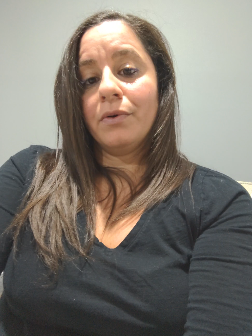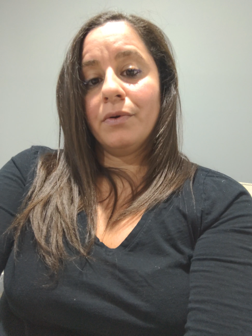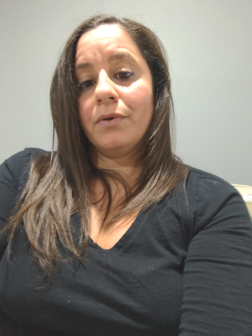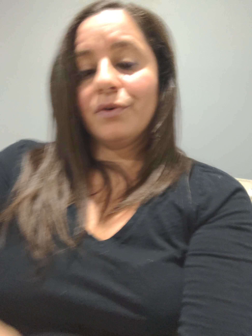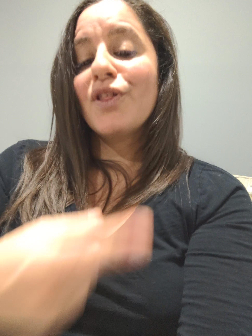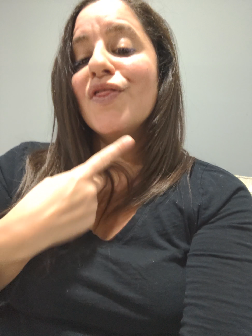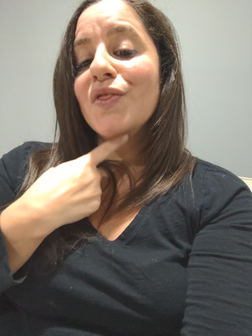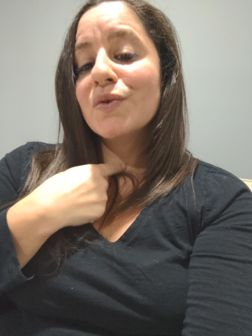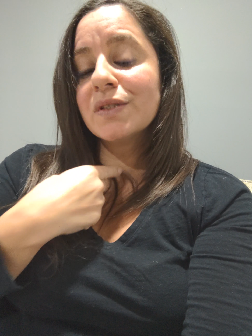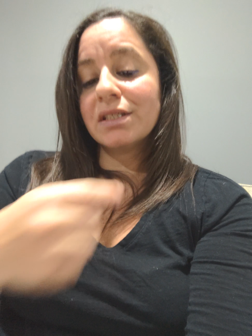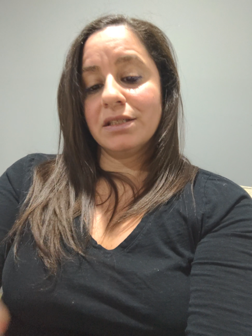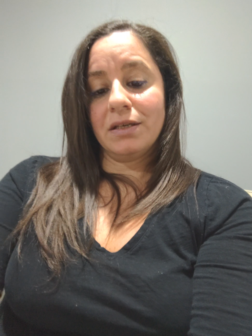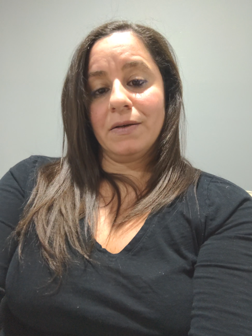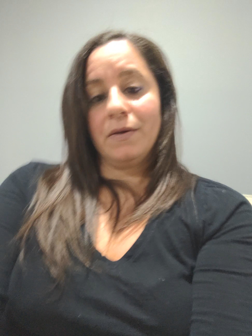thirsty